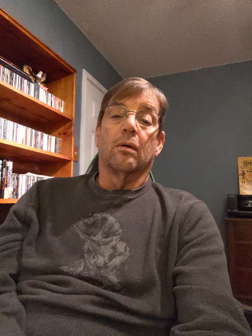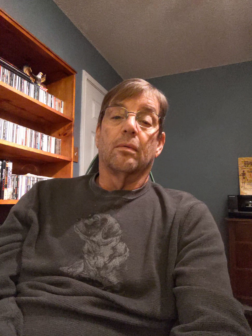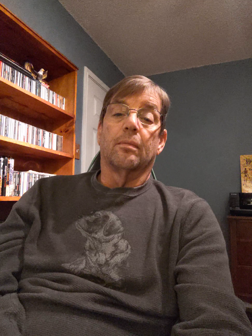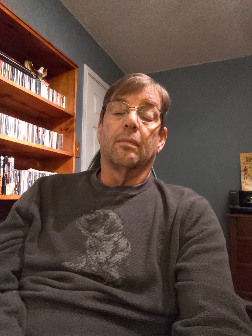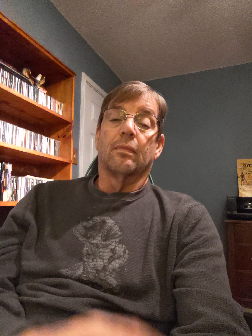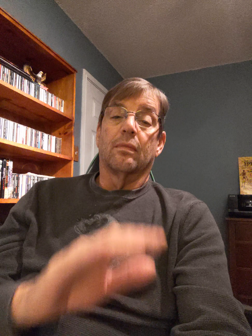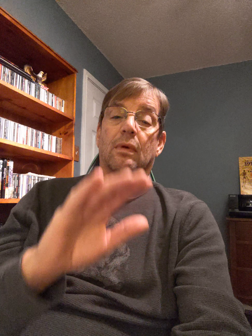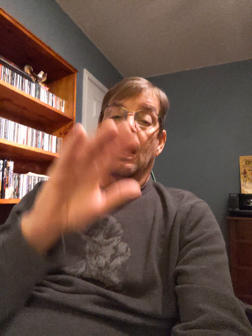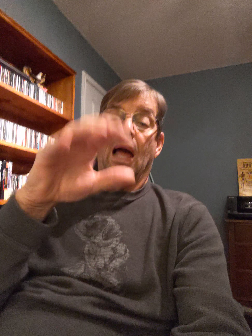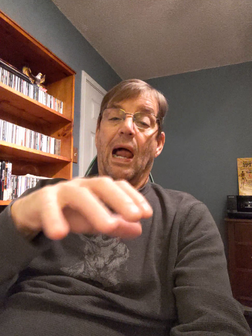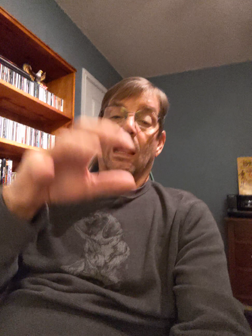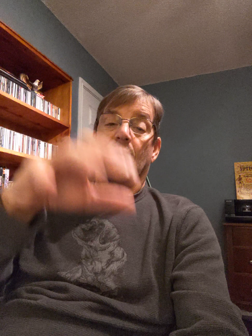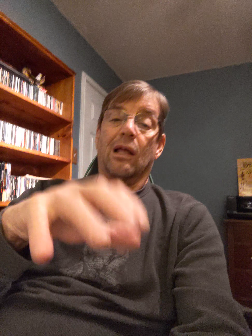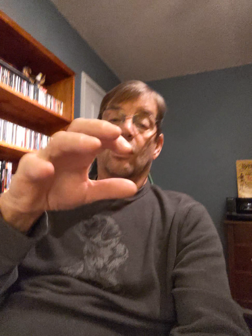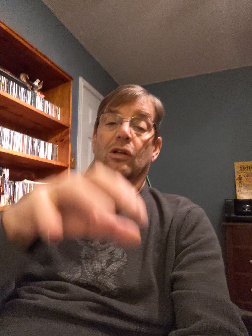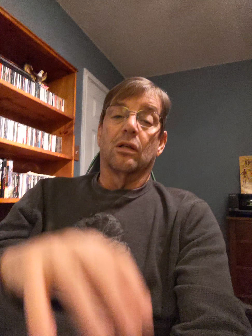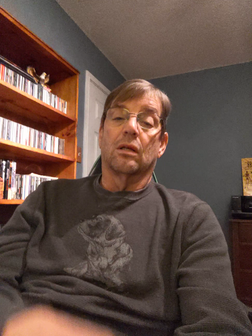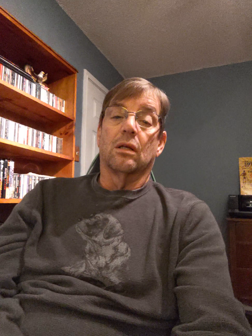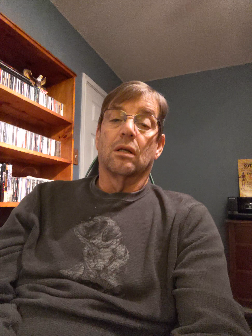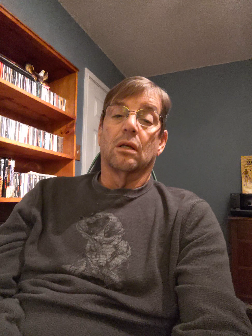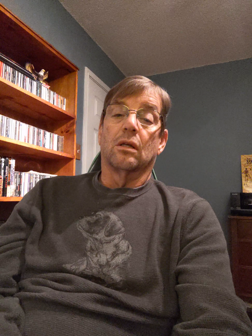alligator